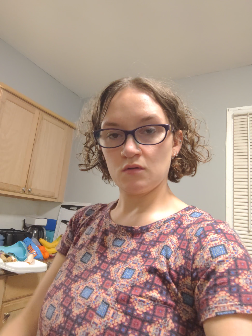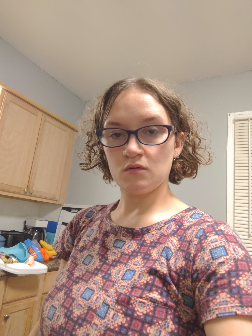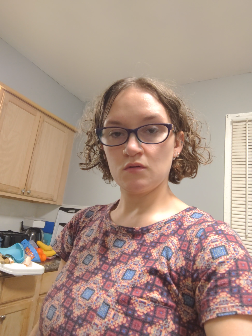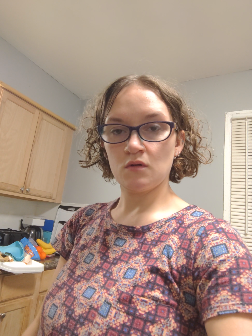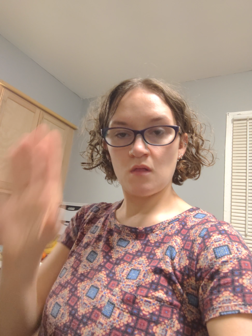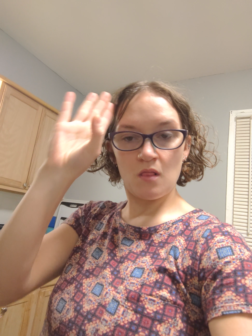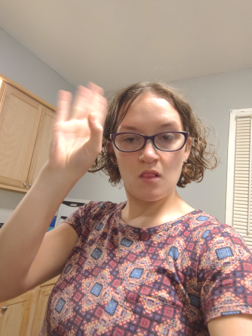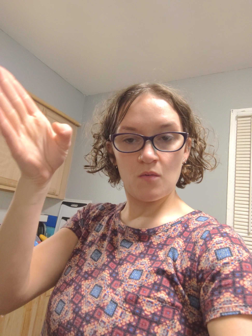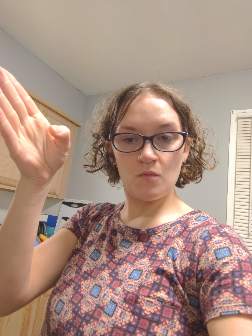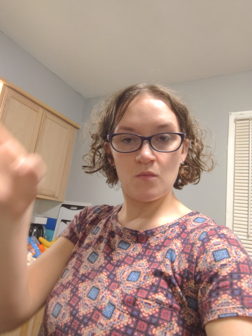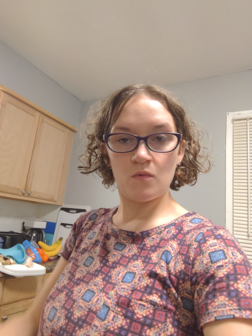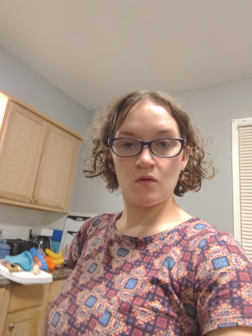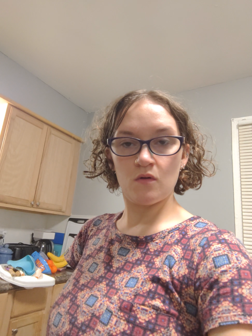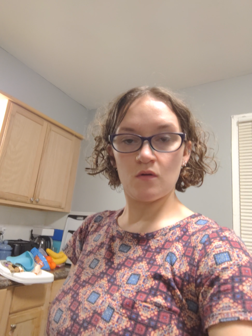hello